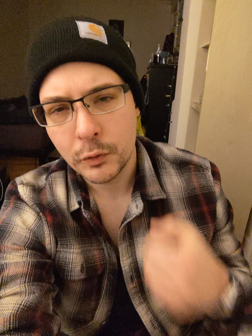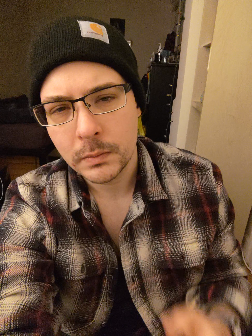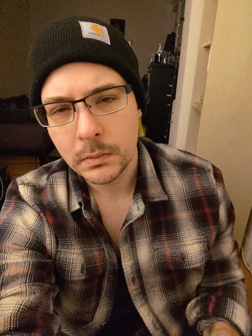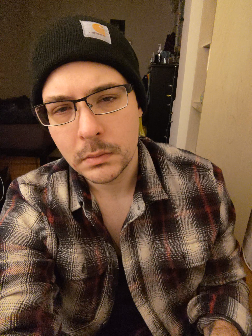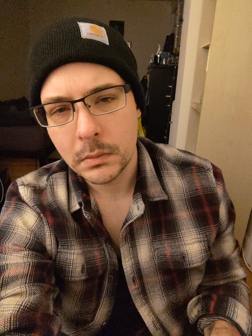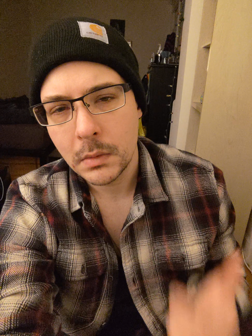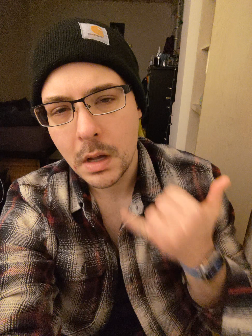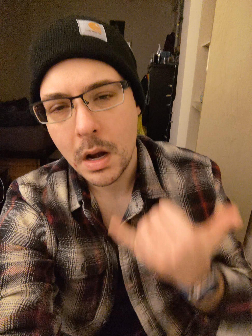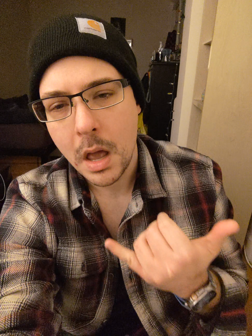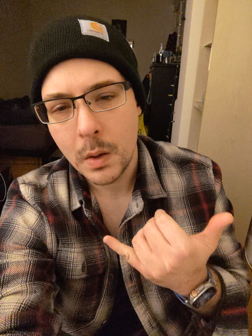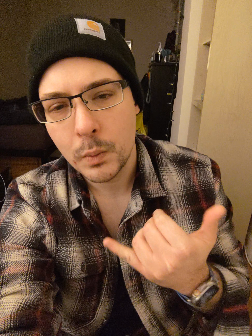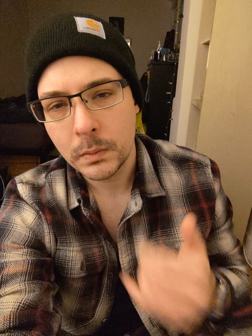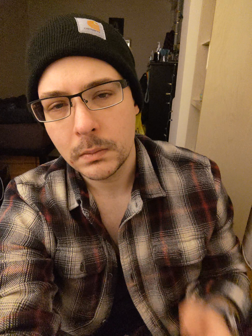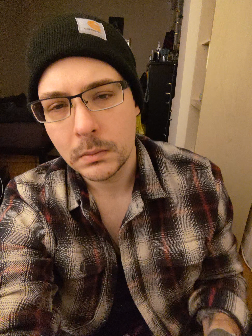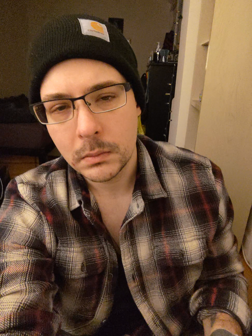now